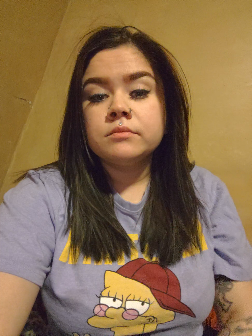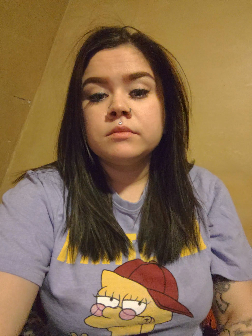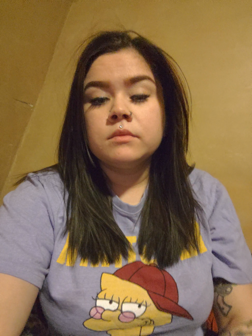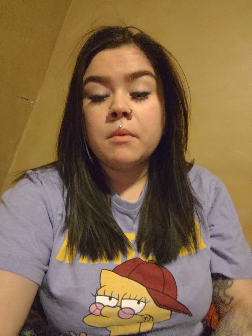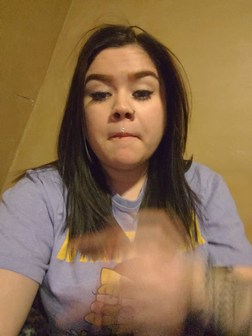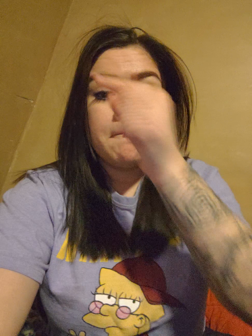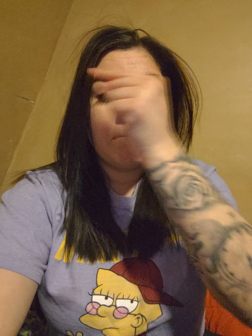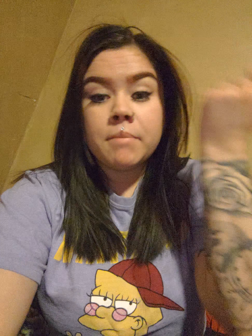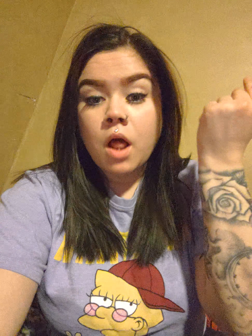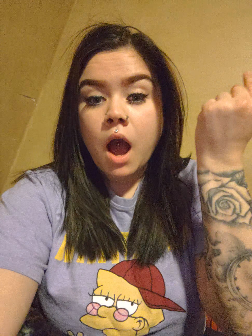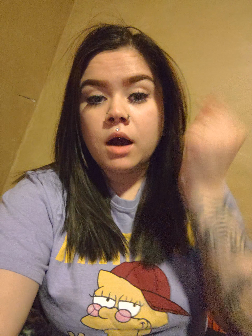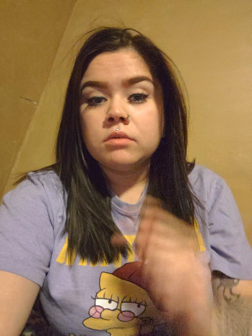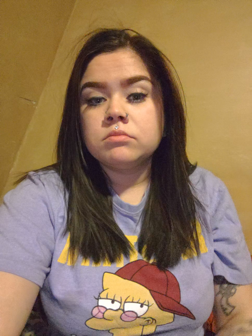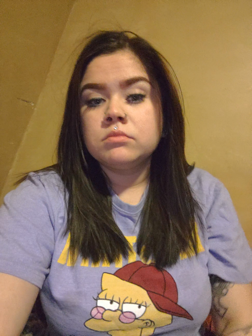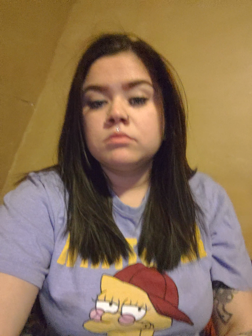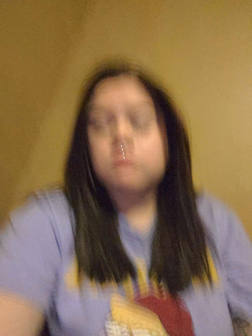black